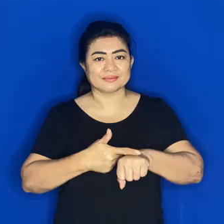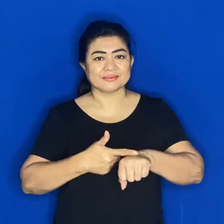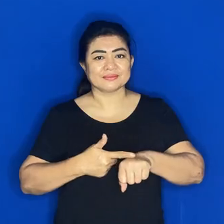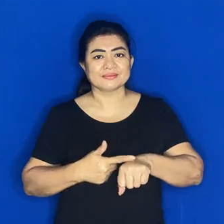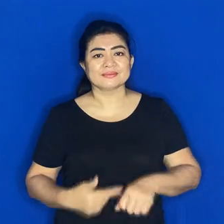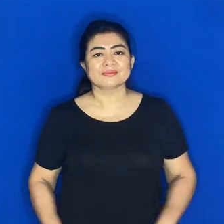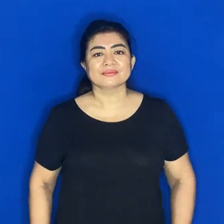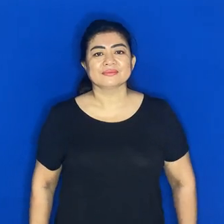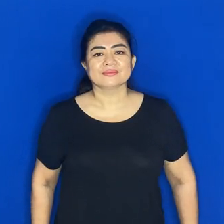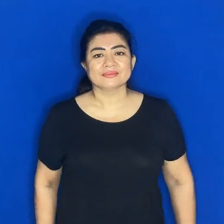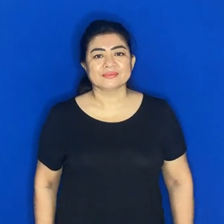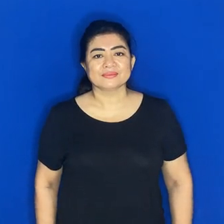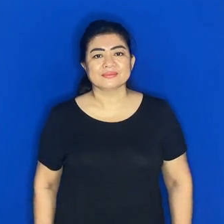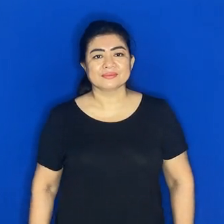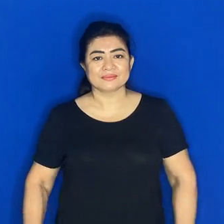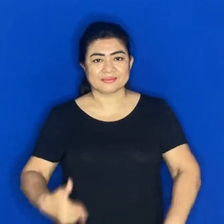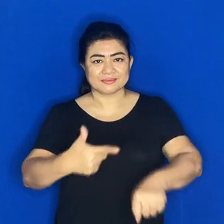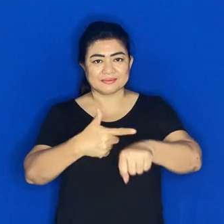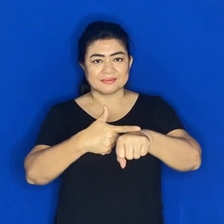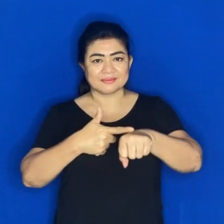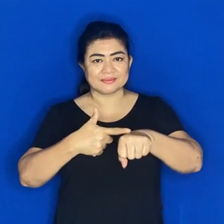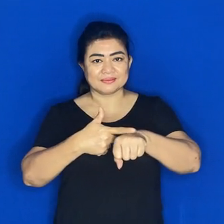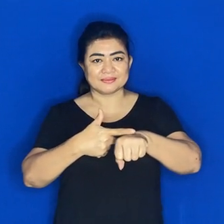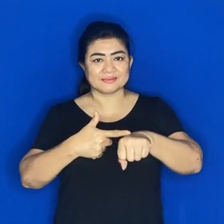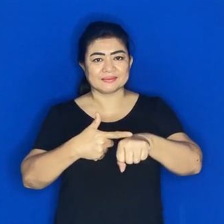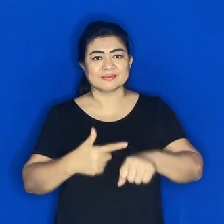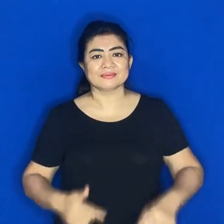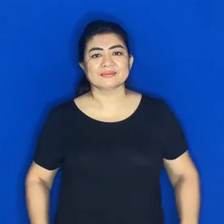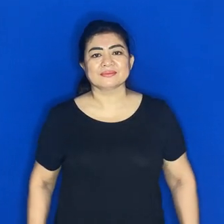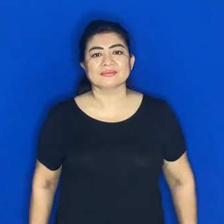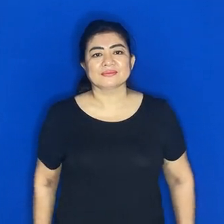gray